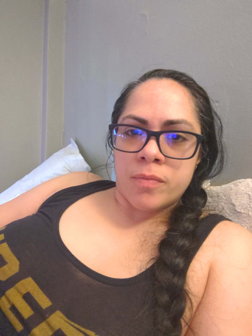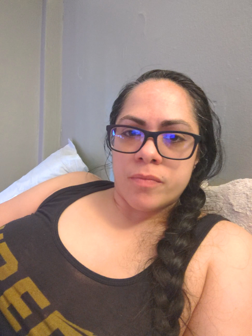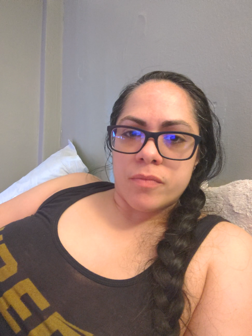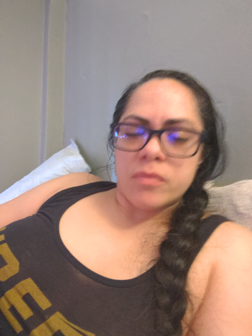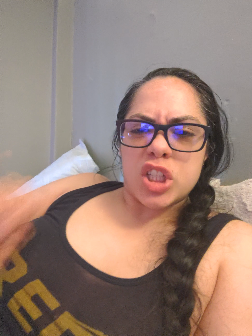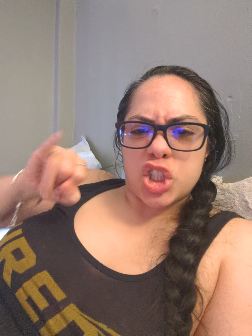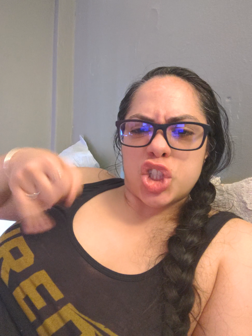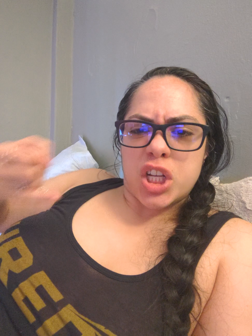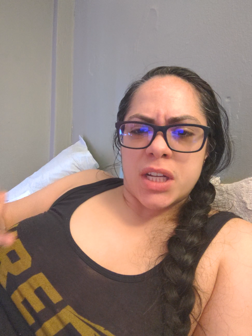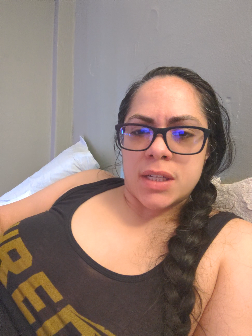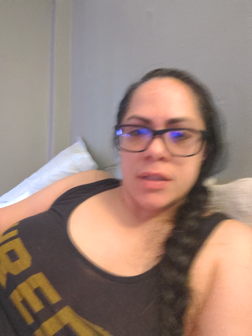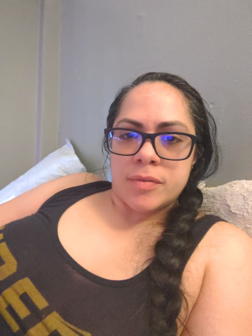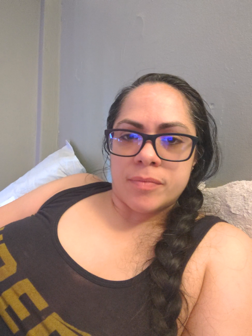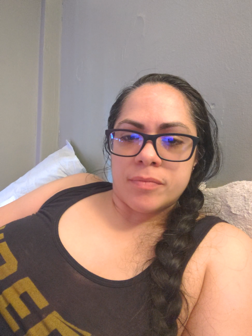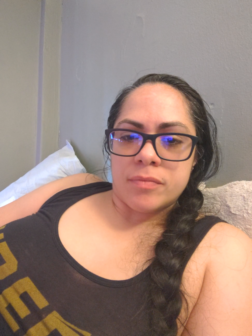jeans